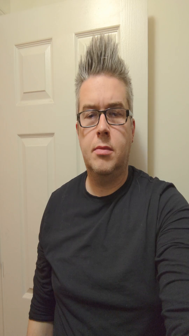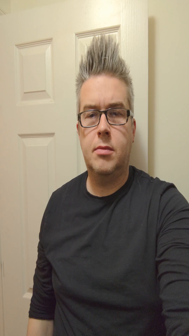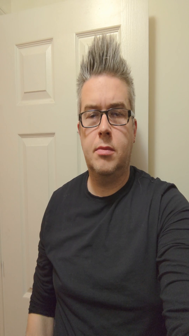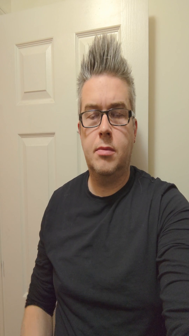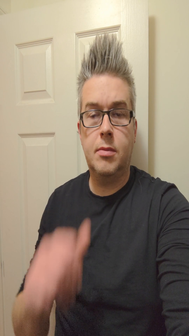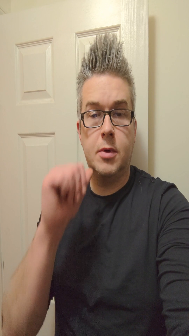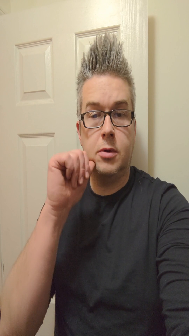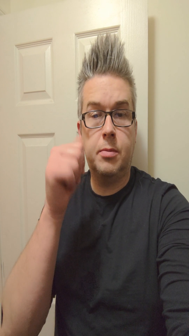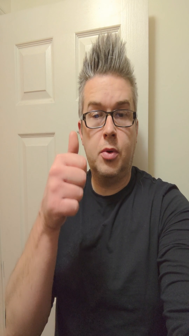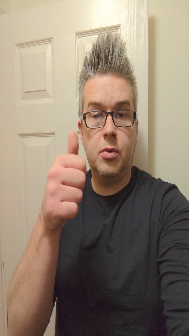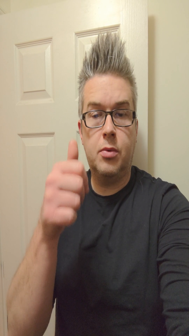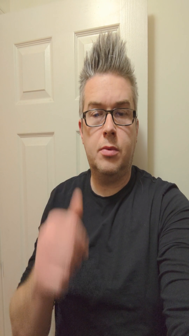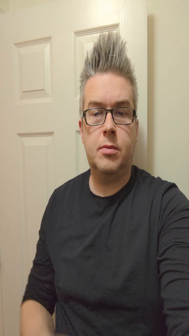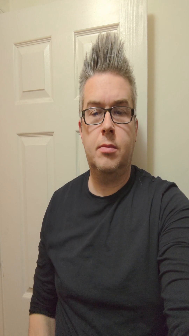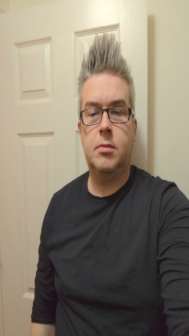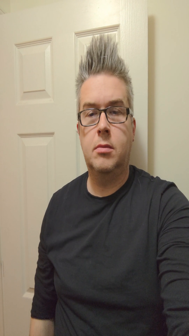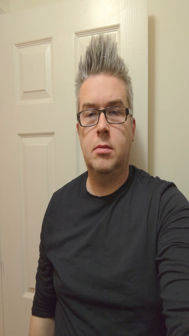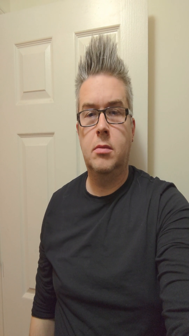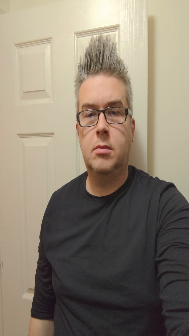tomorrow